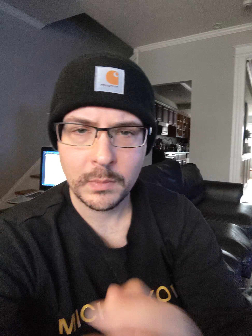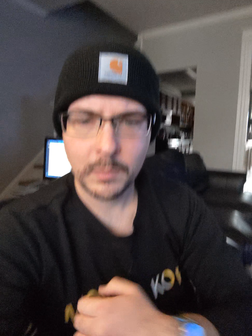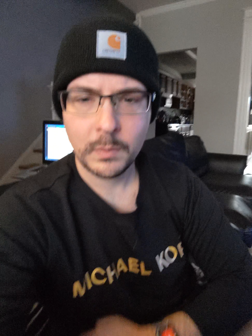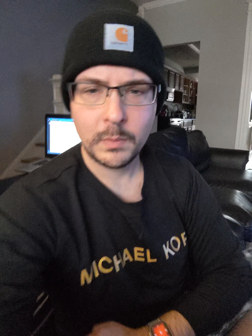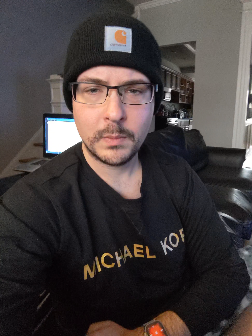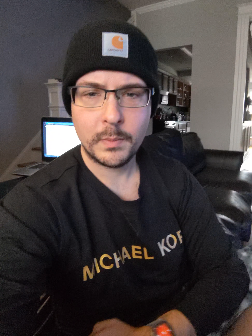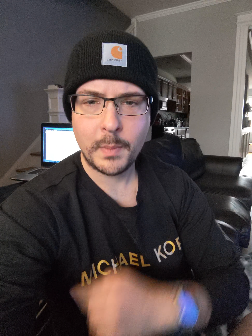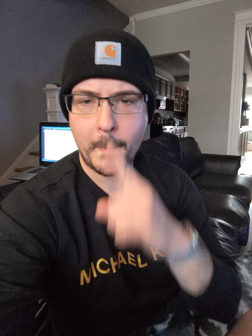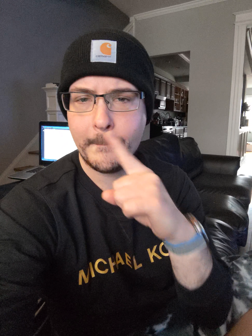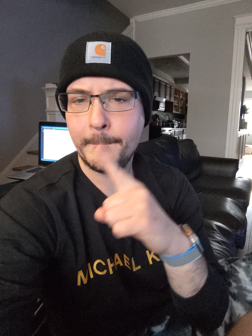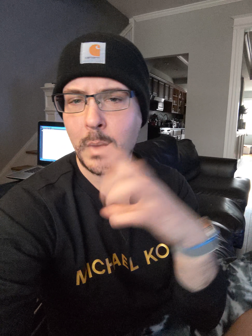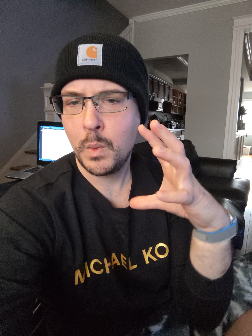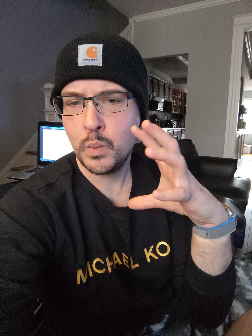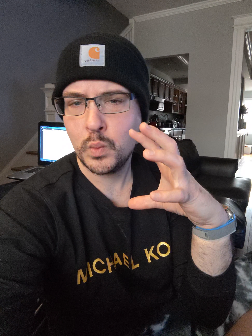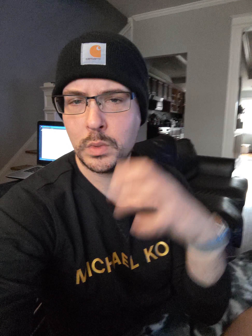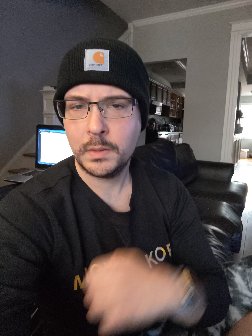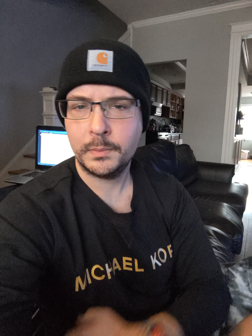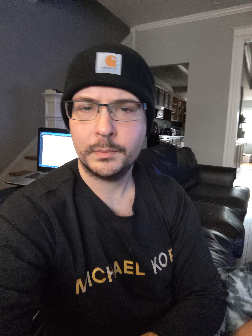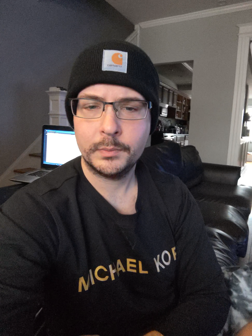balloon